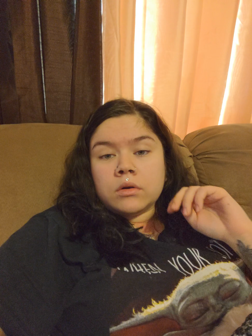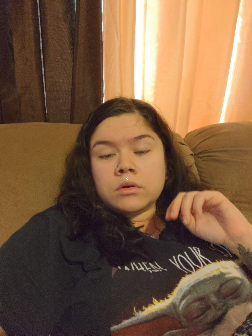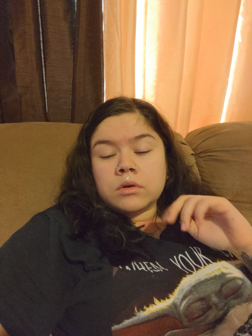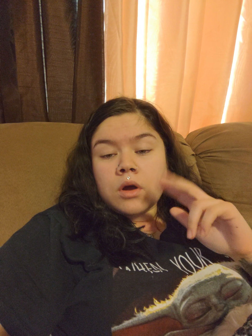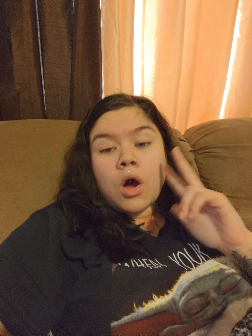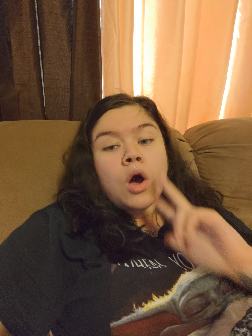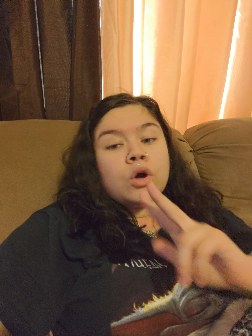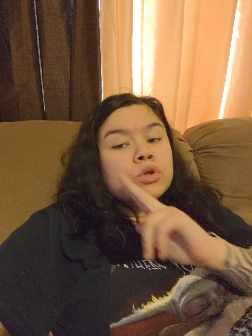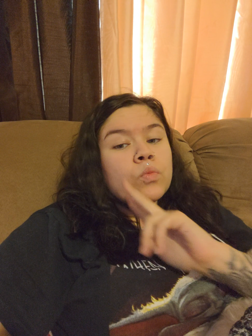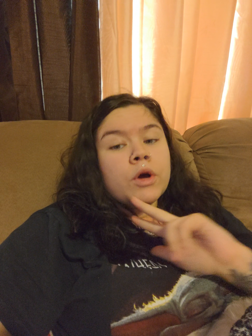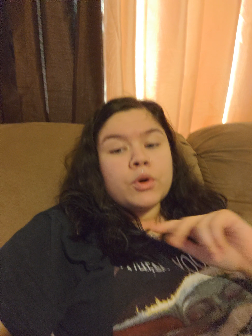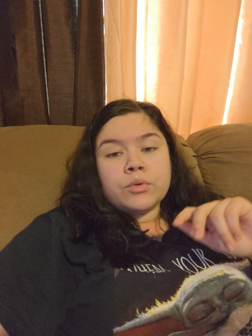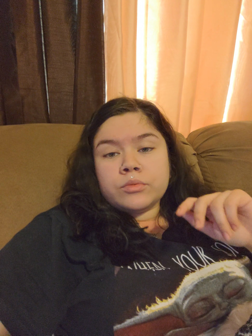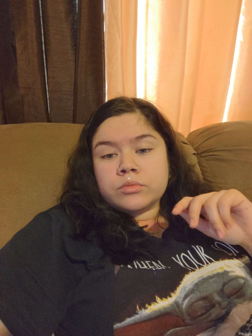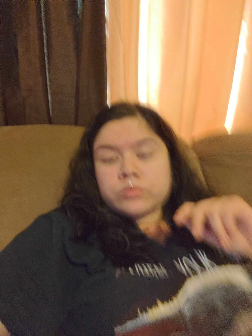underwear